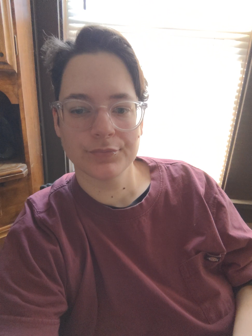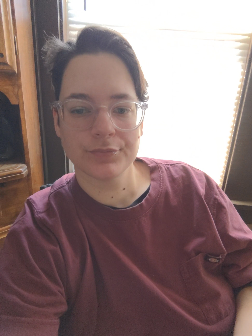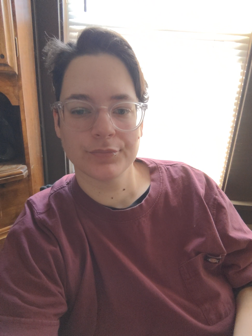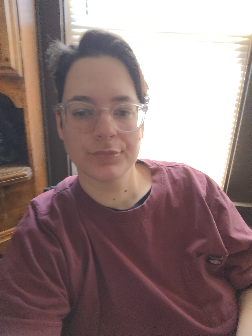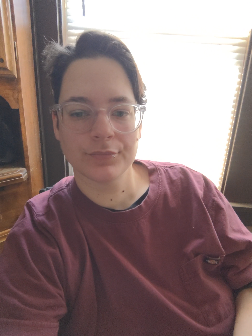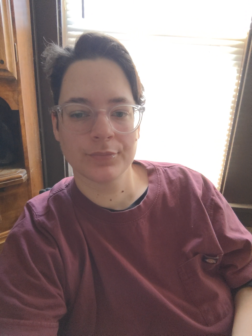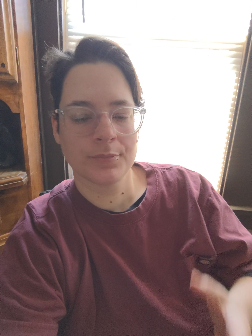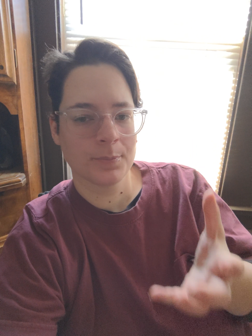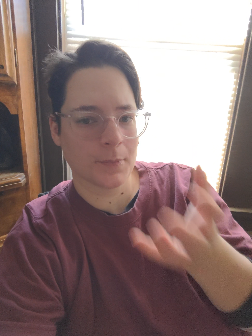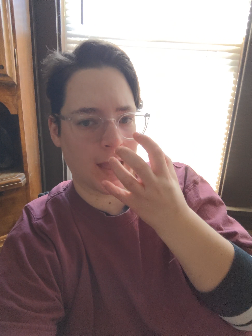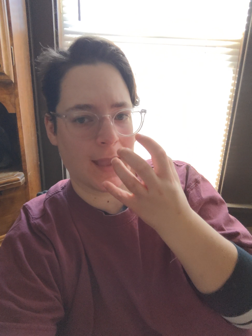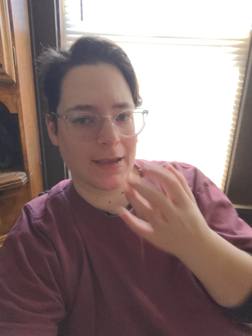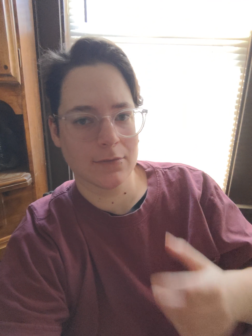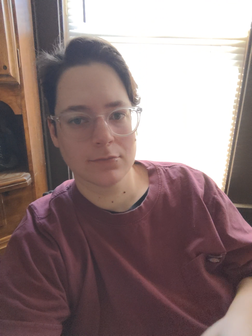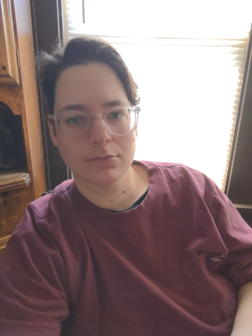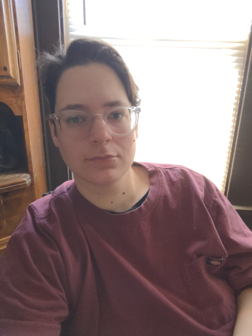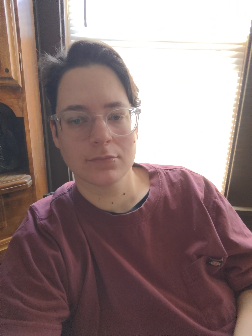mad